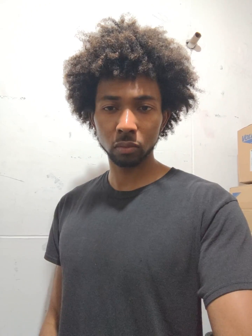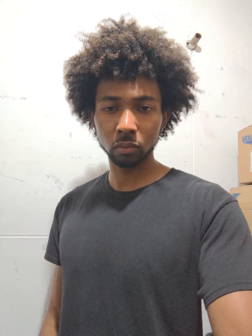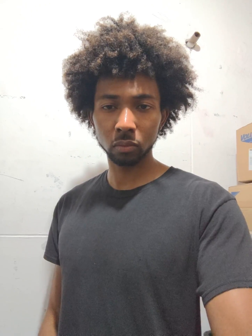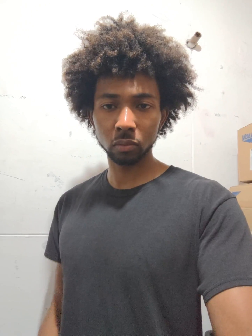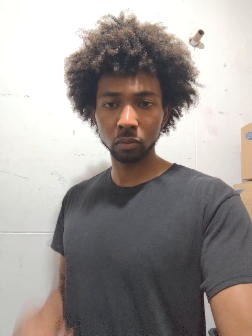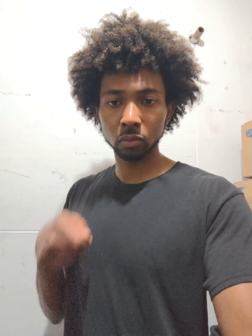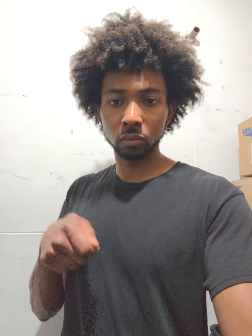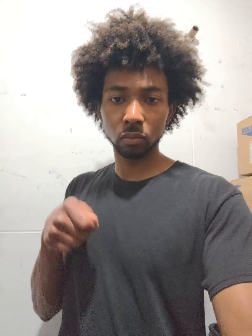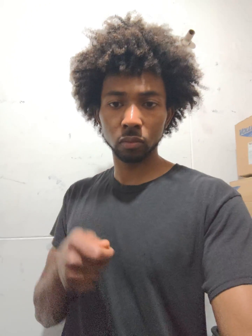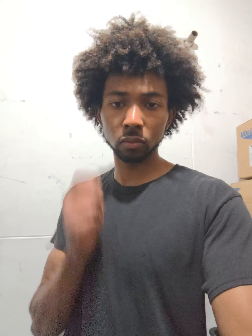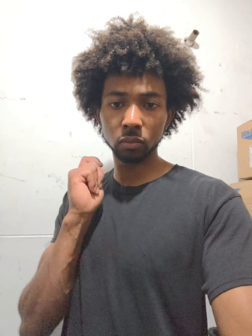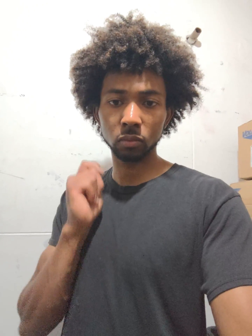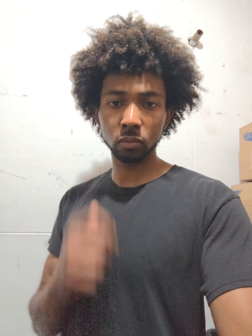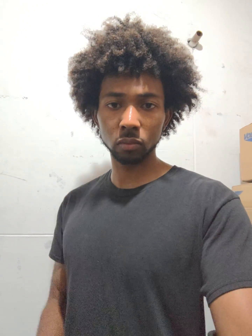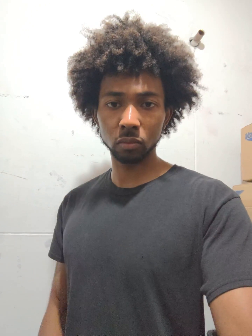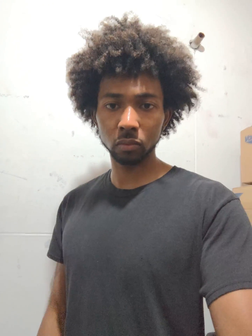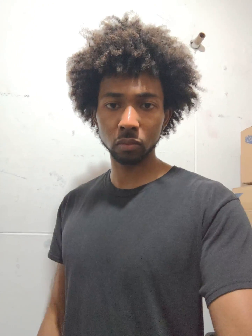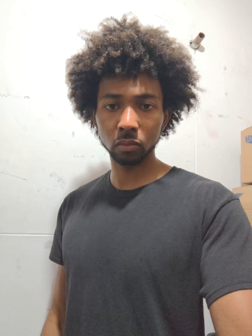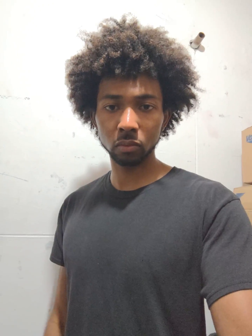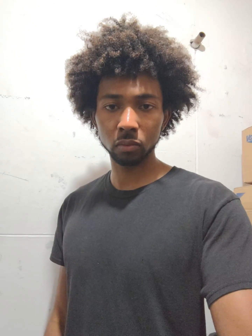shovel